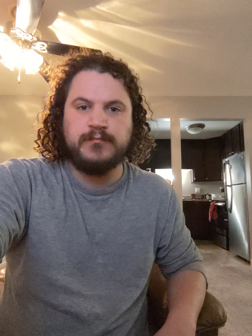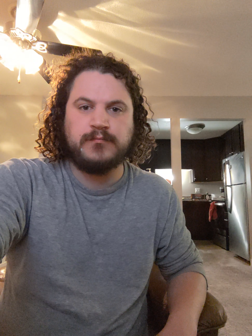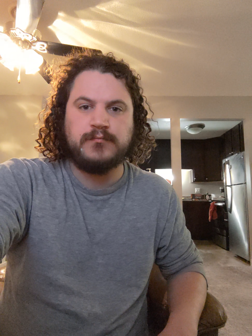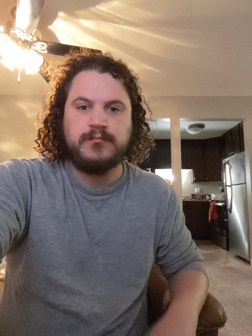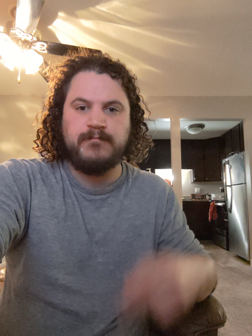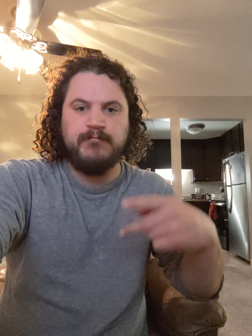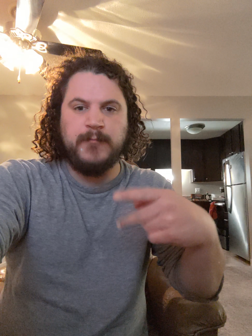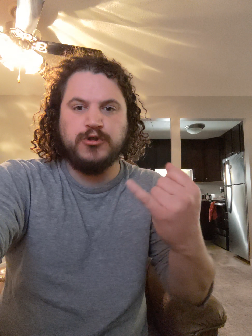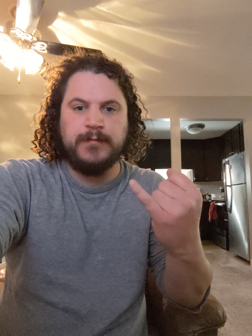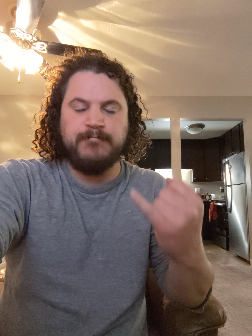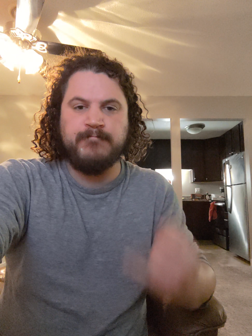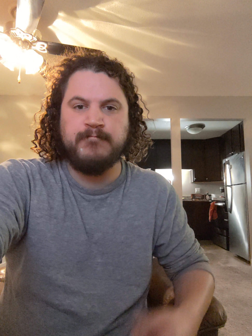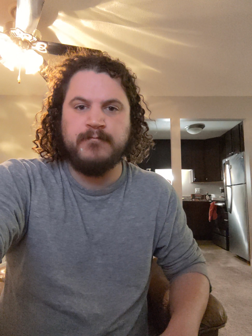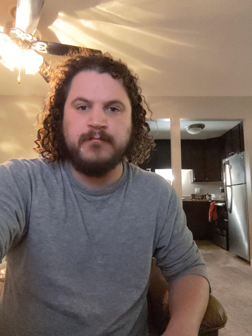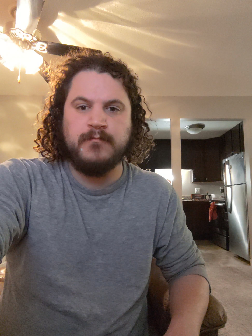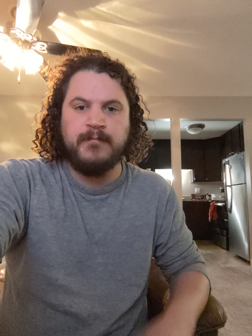pajamas